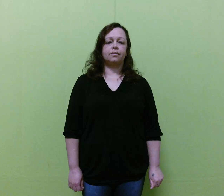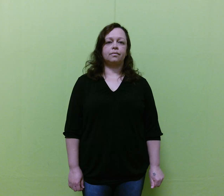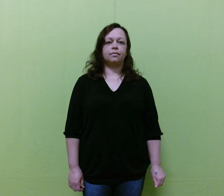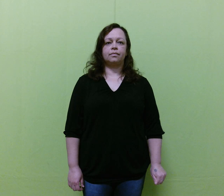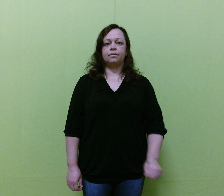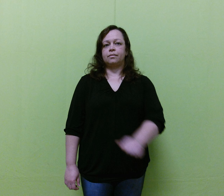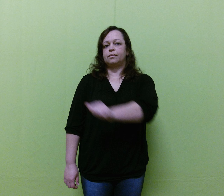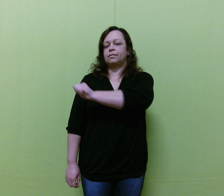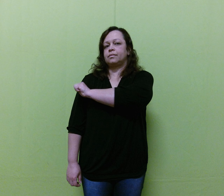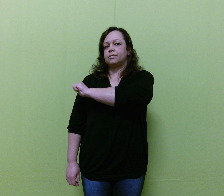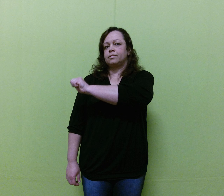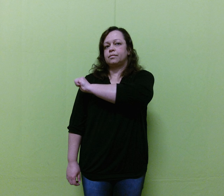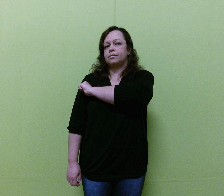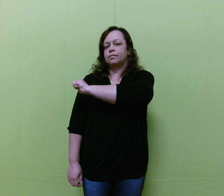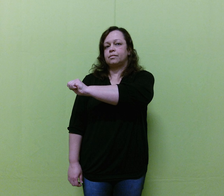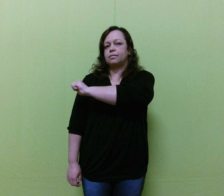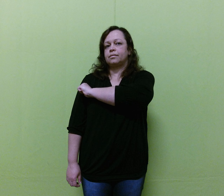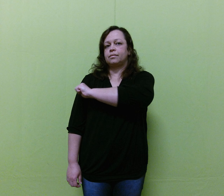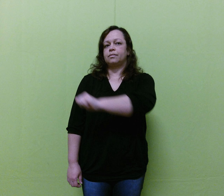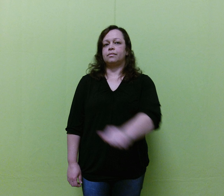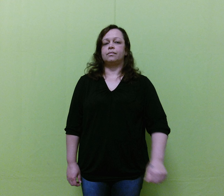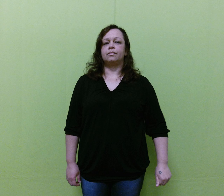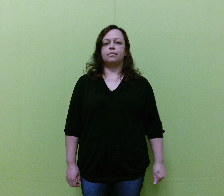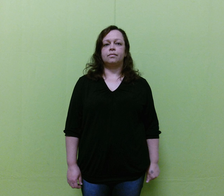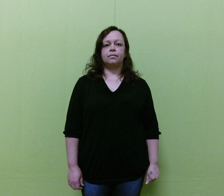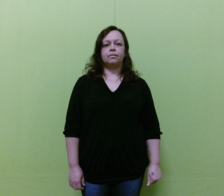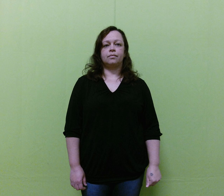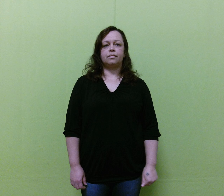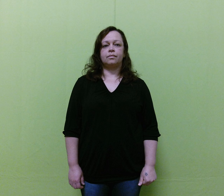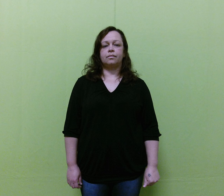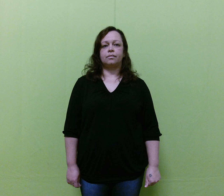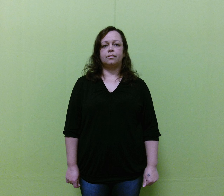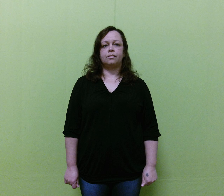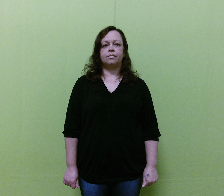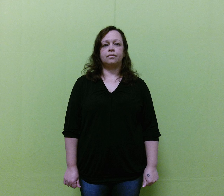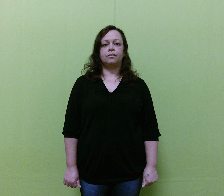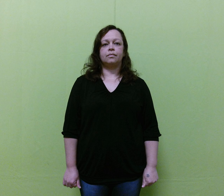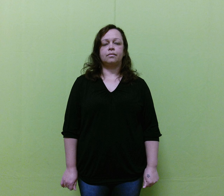aluno